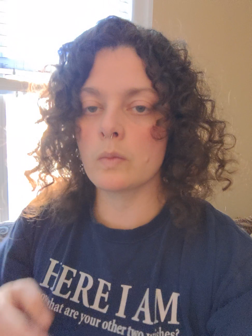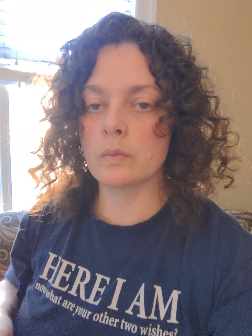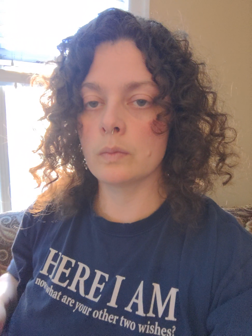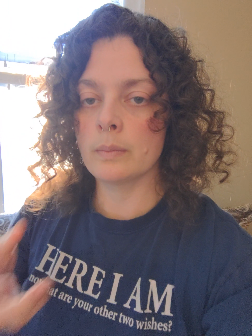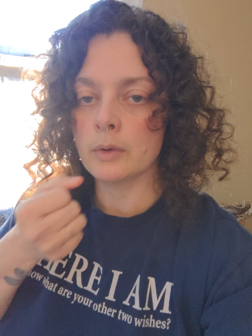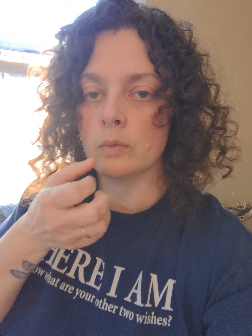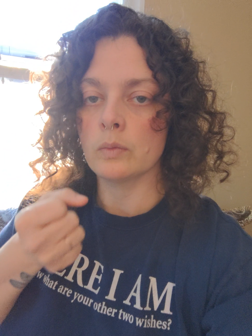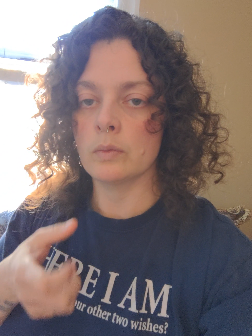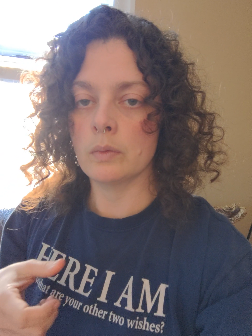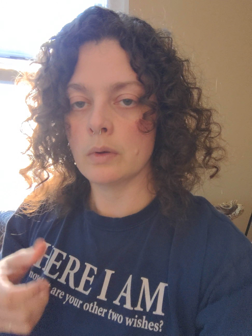milk